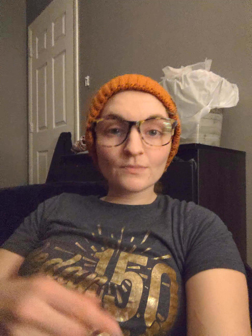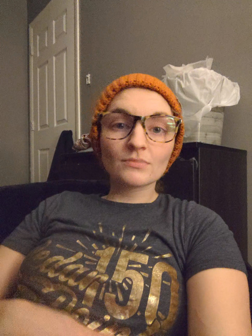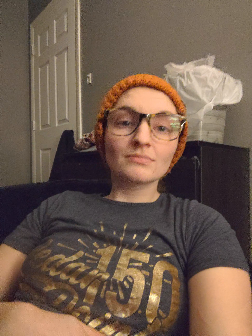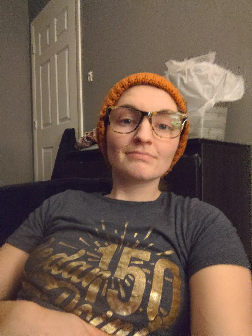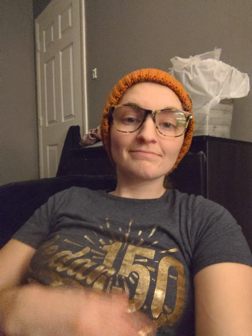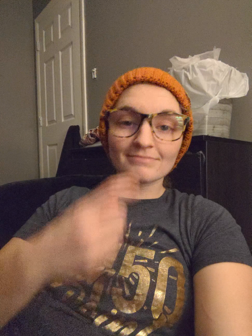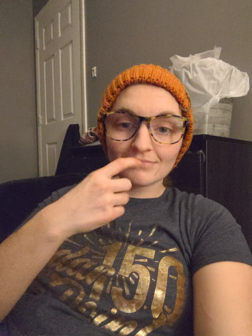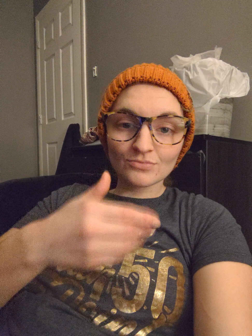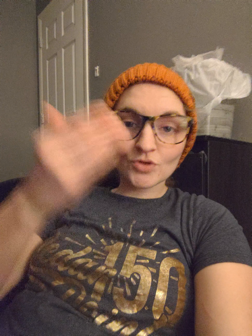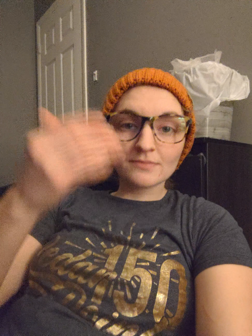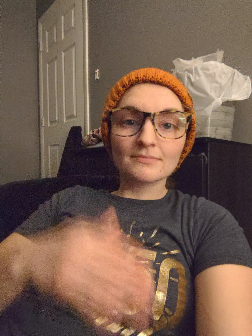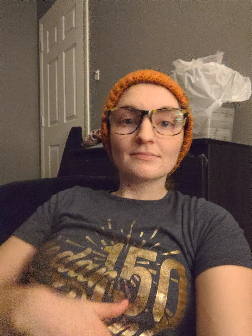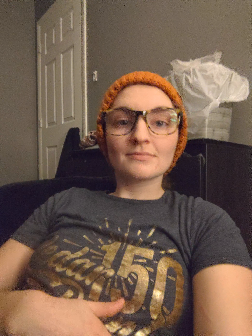window